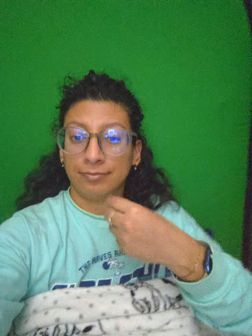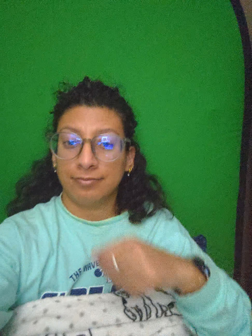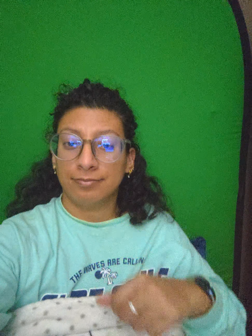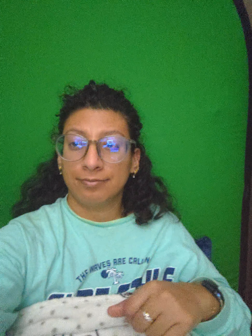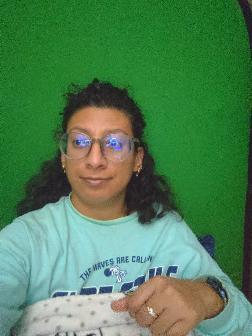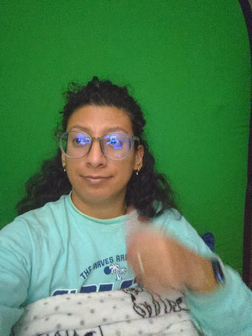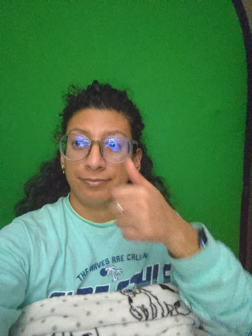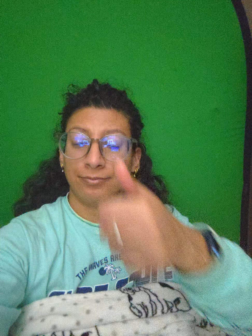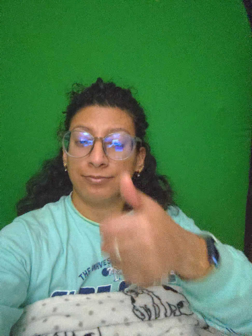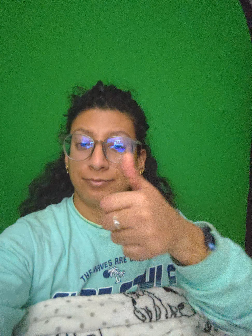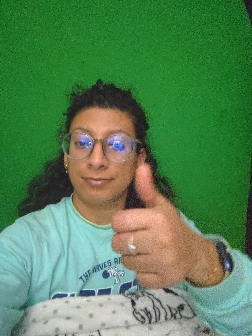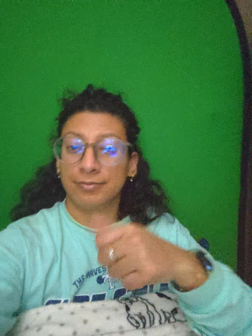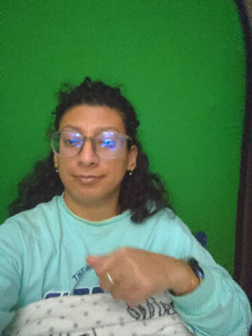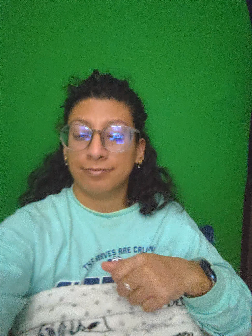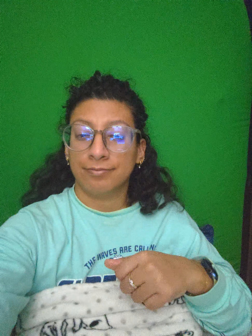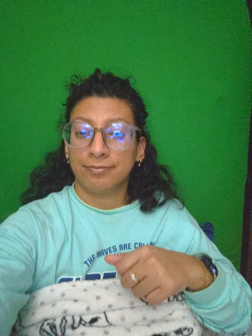yourself